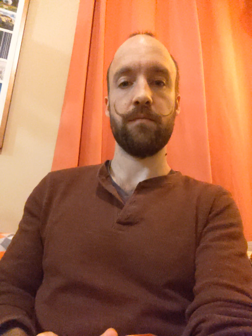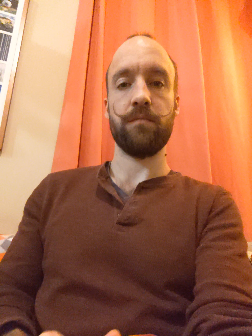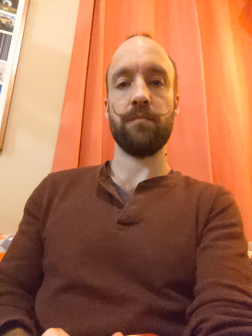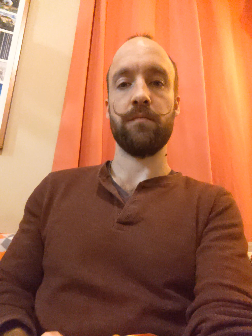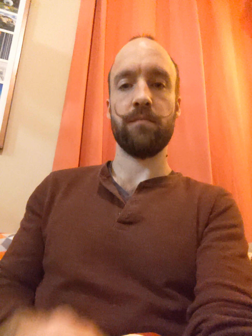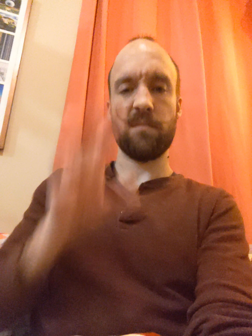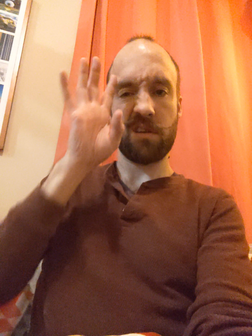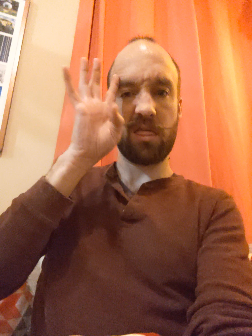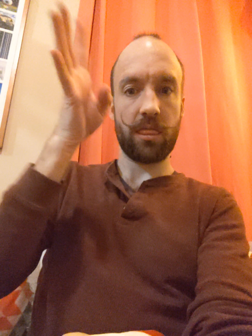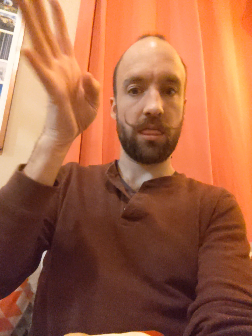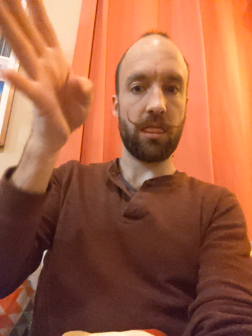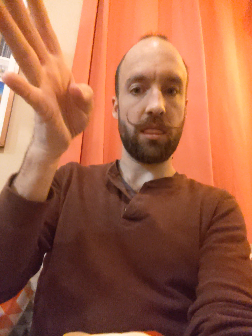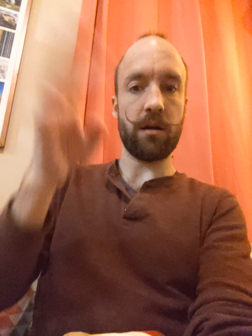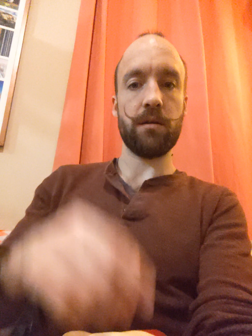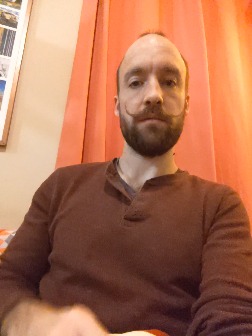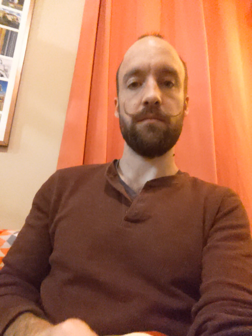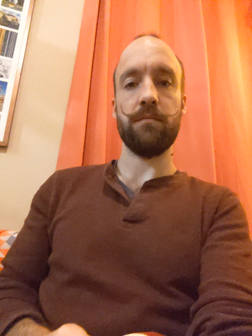pretend